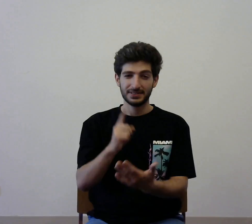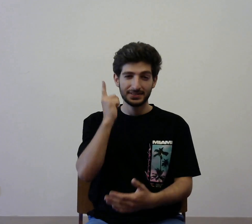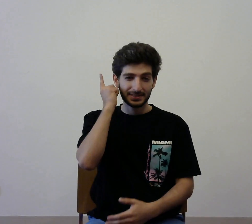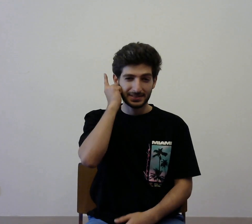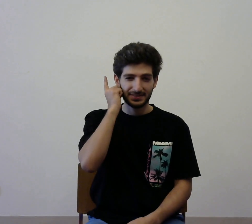telefon